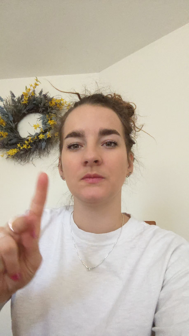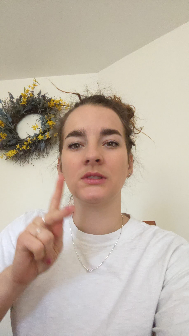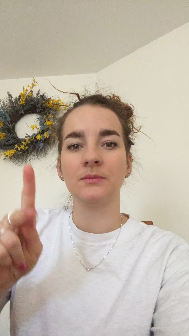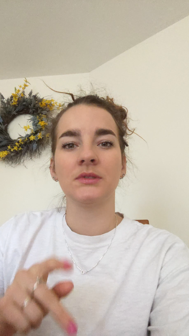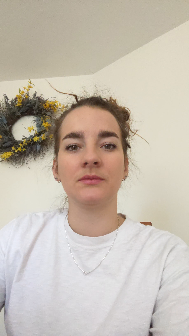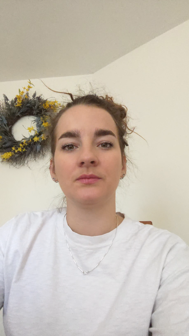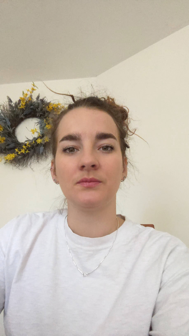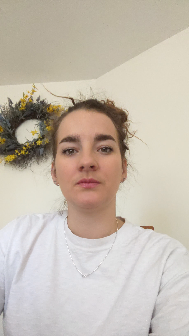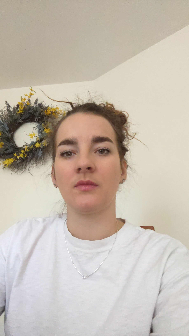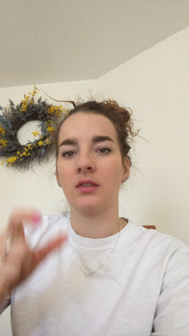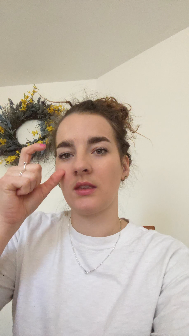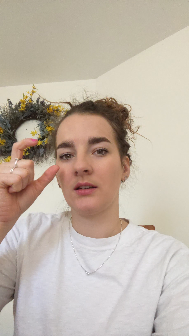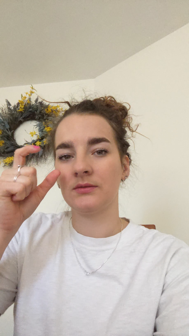glasses